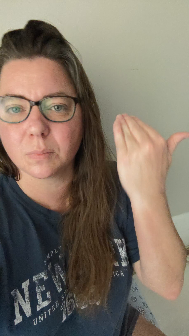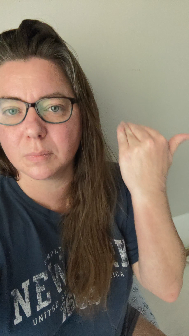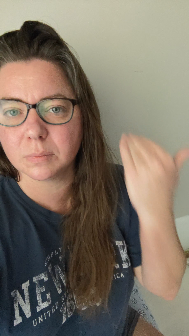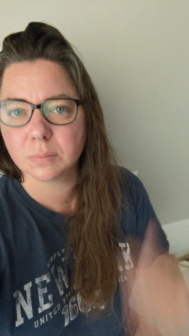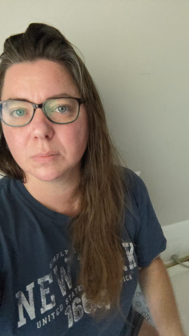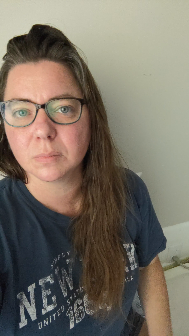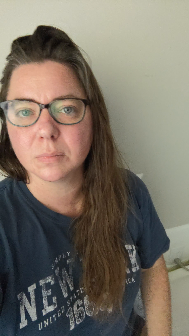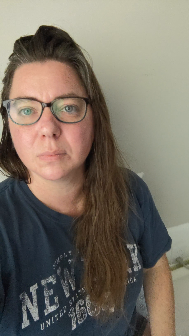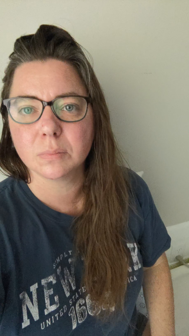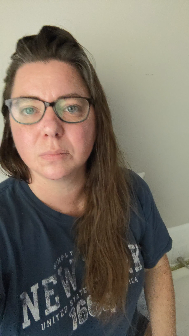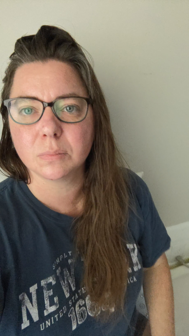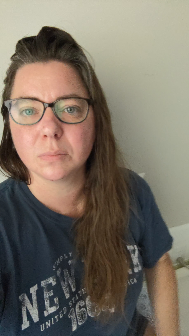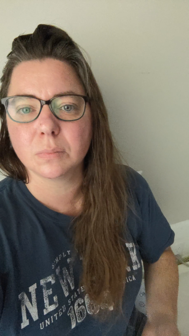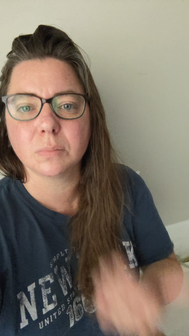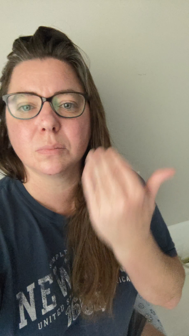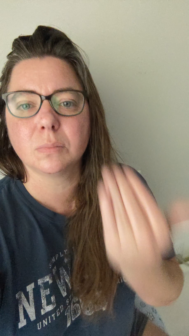new